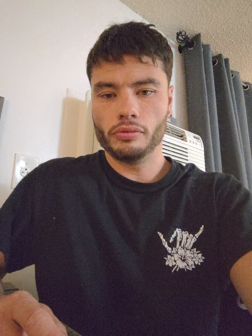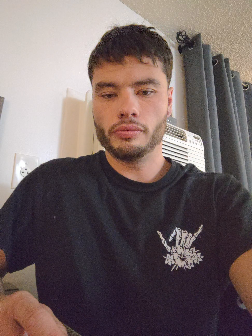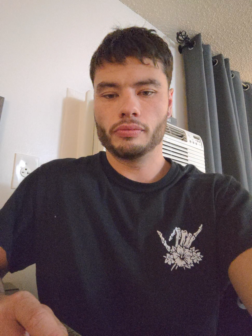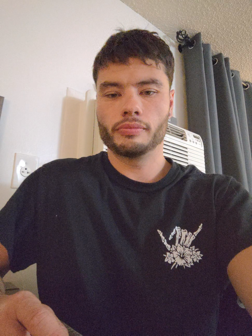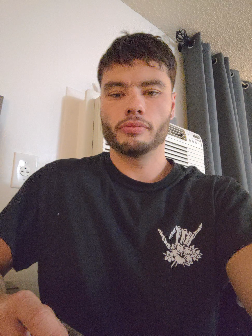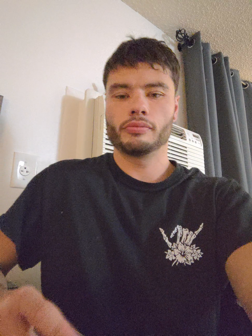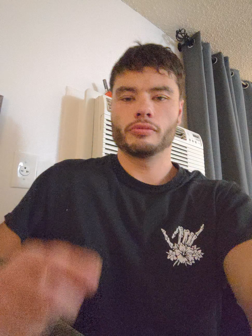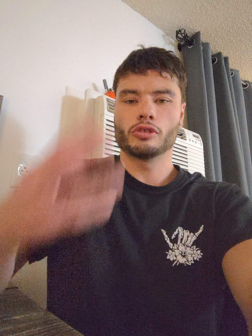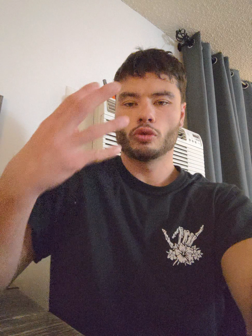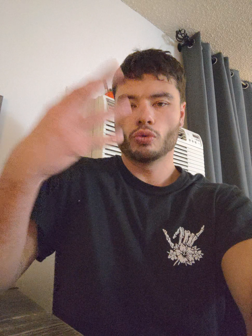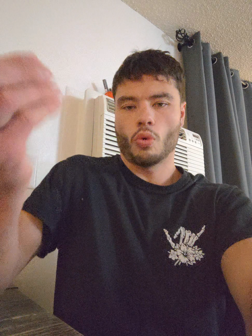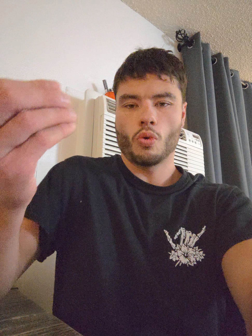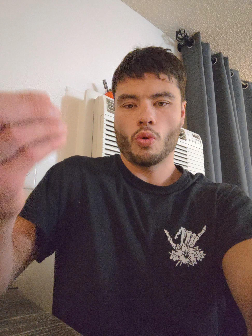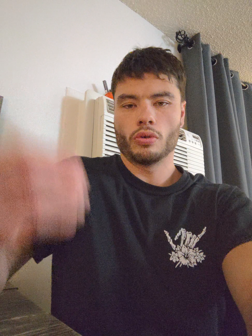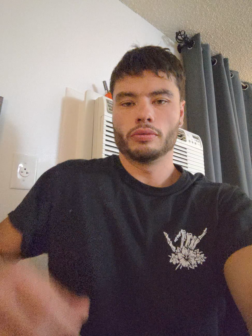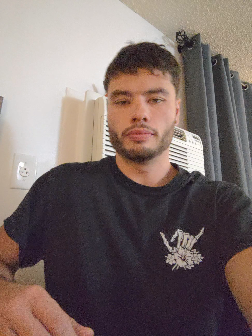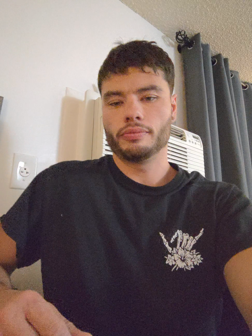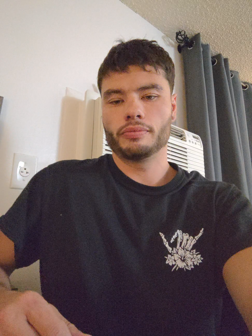go